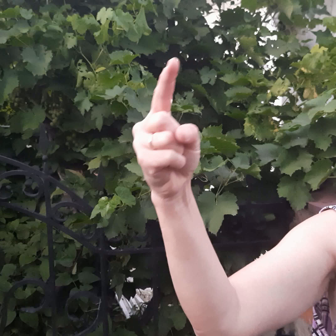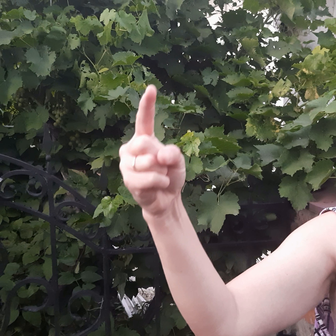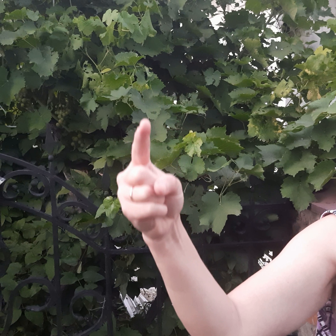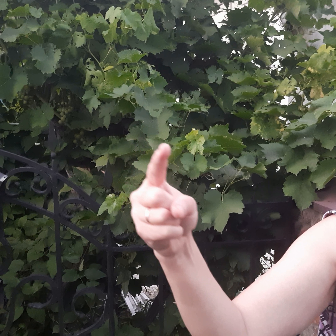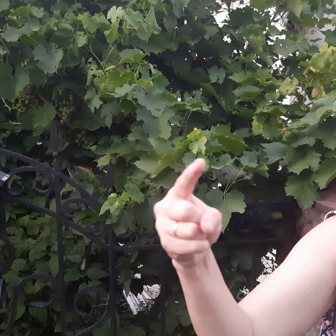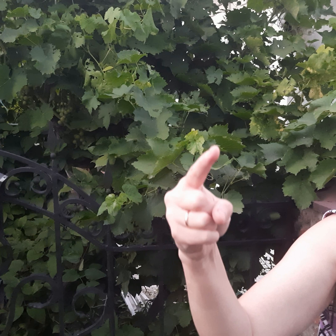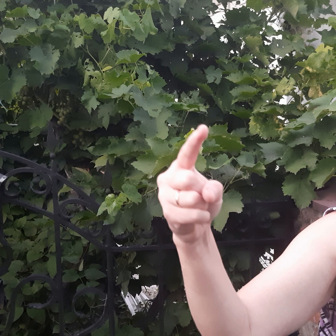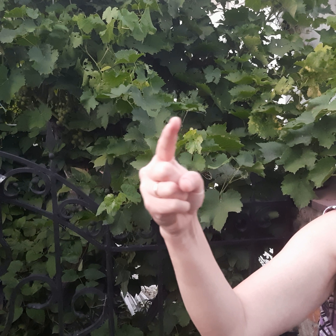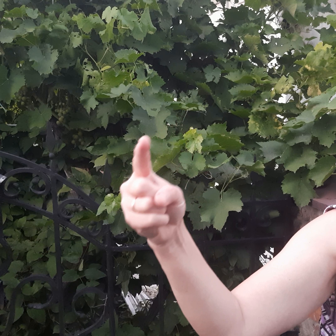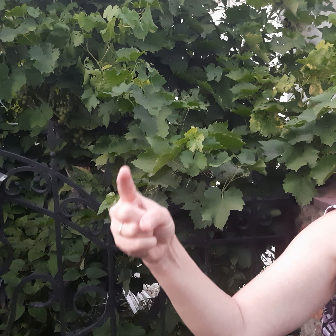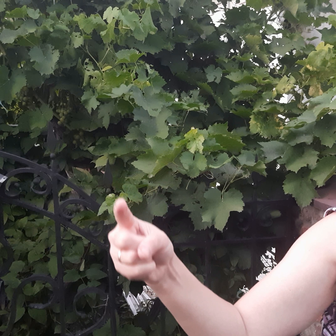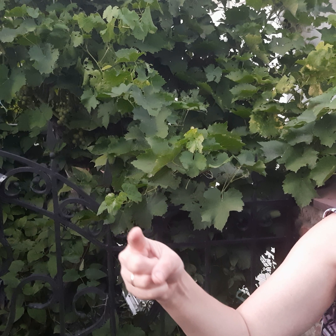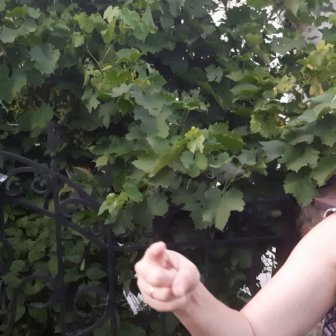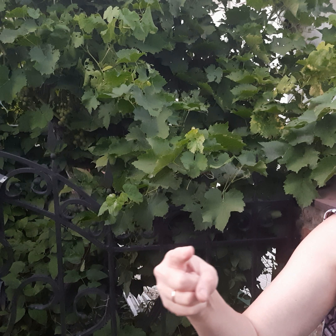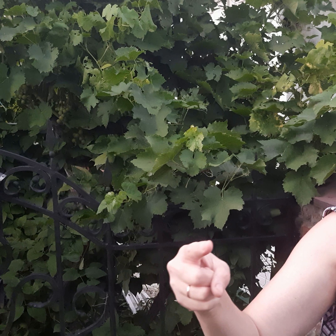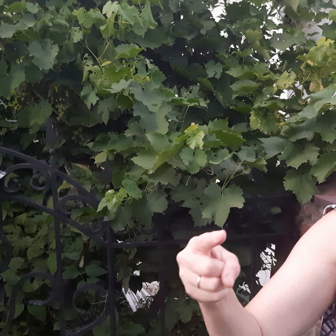З